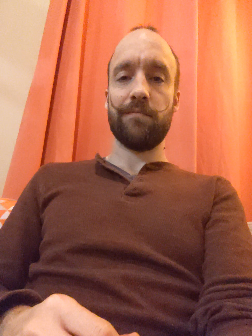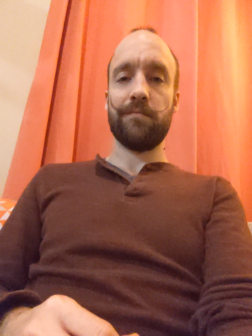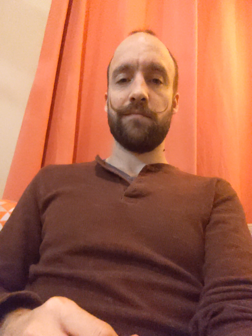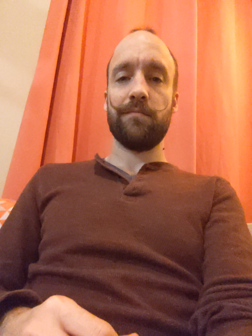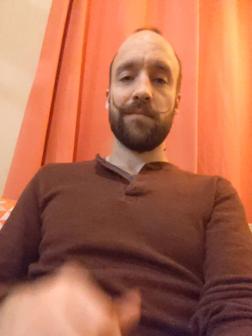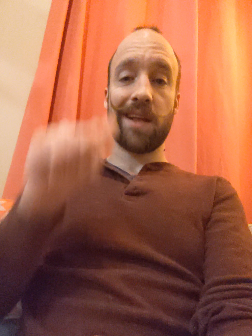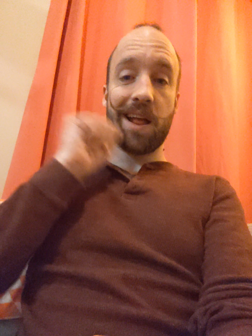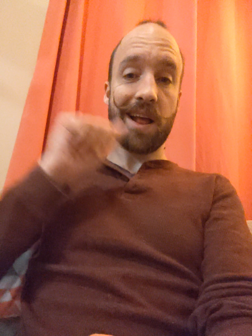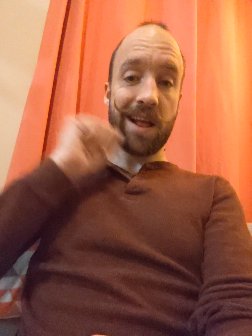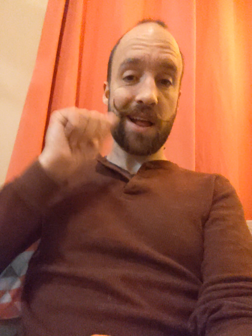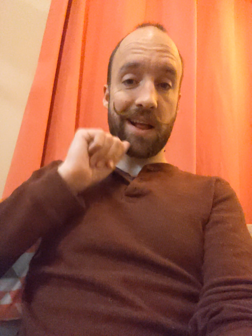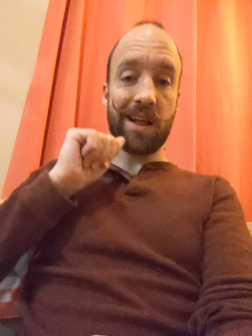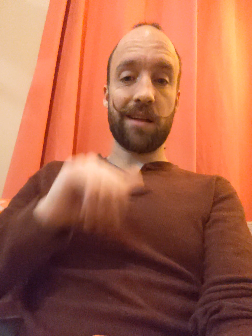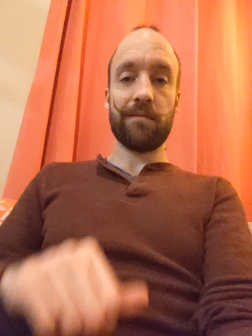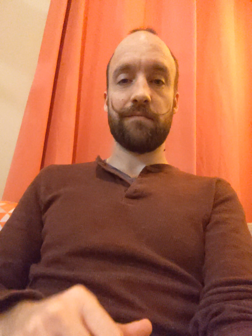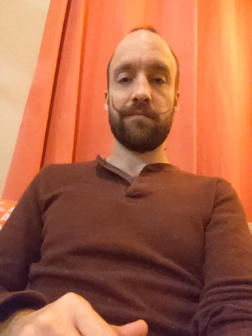aunt